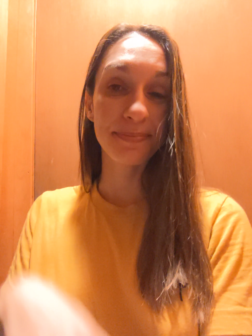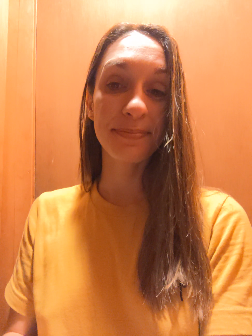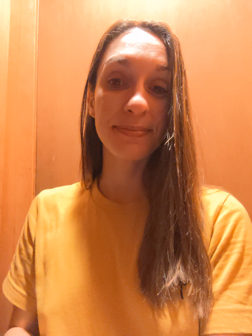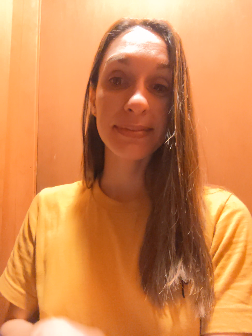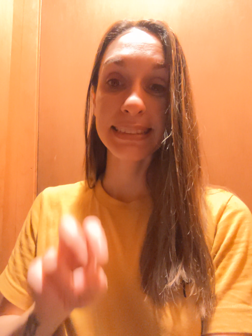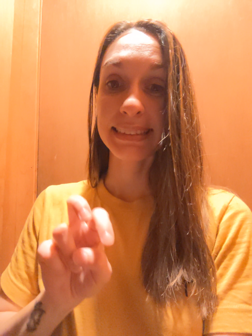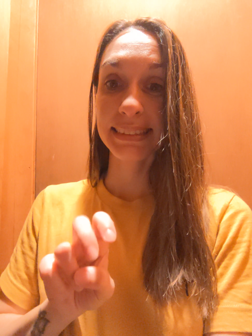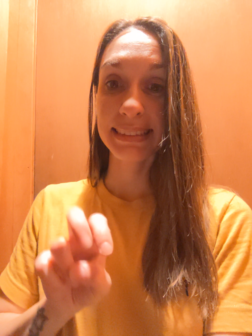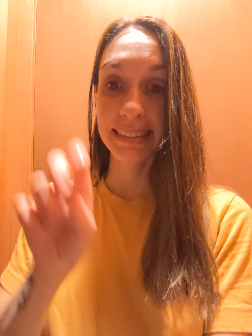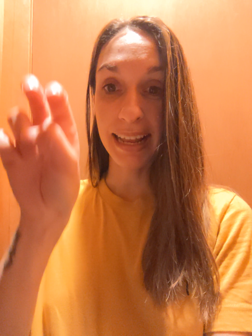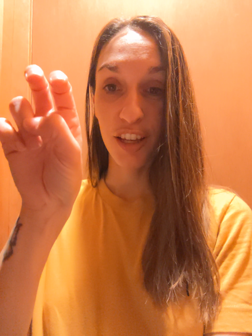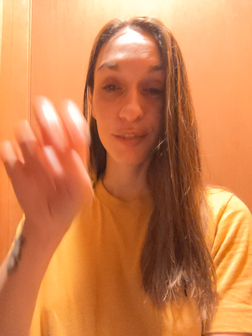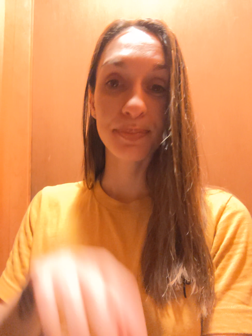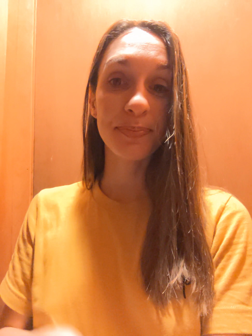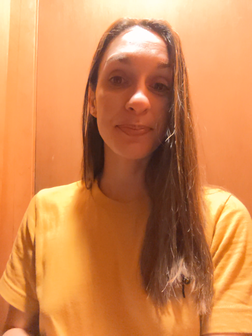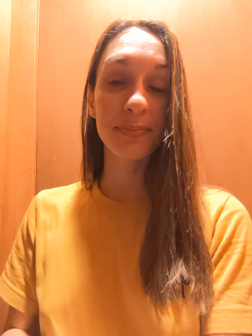stairs